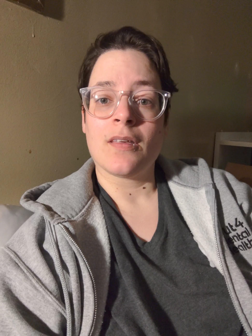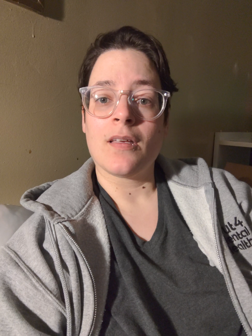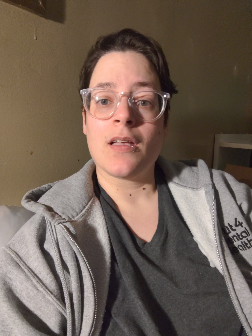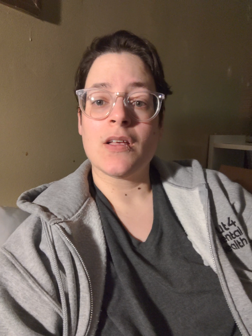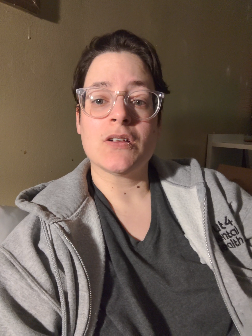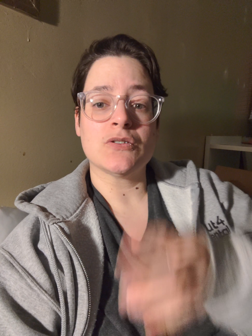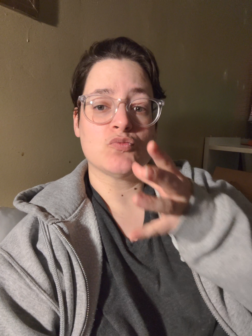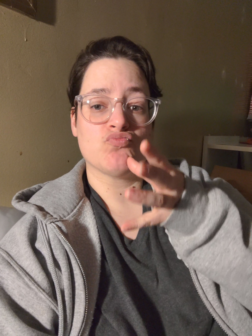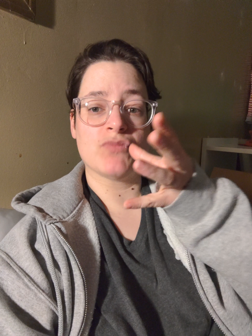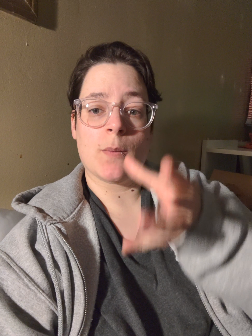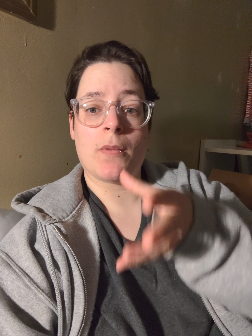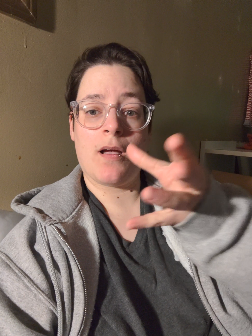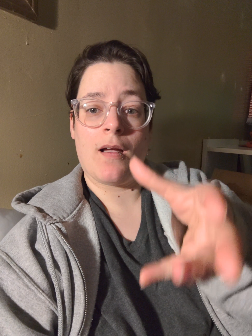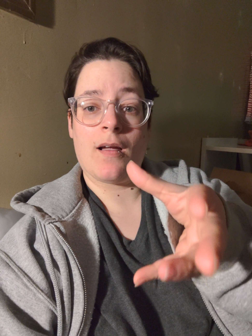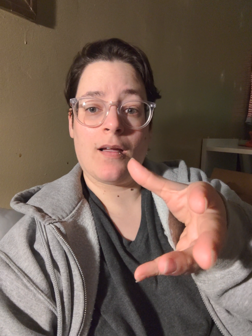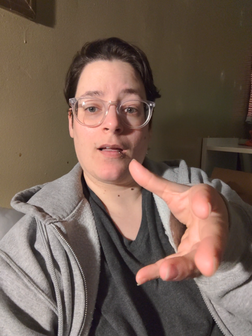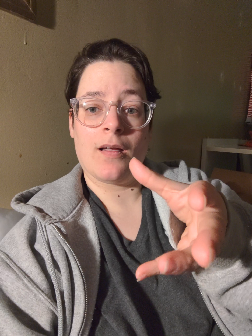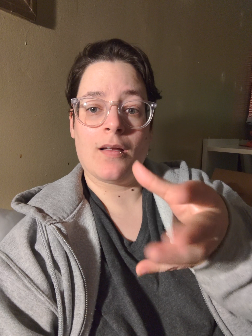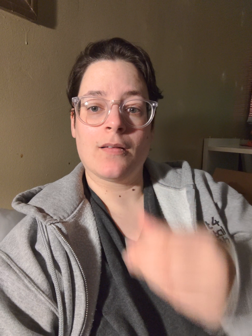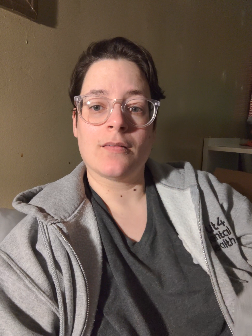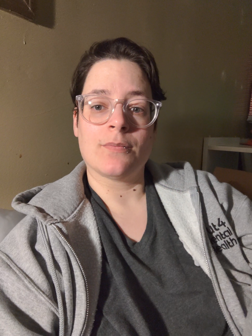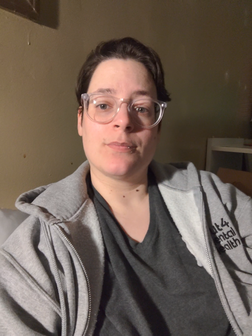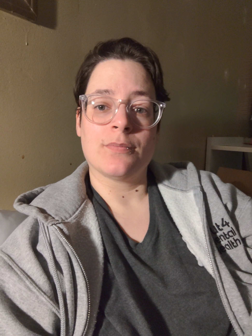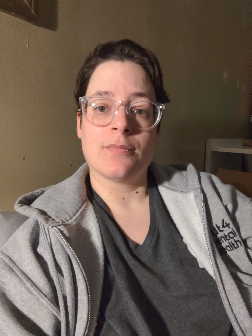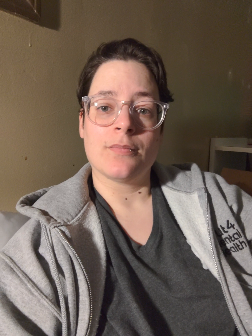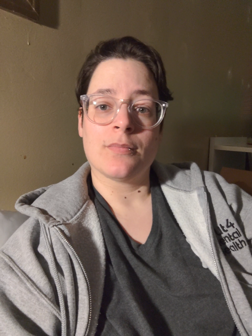grandma